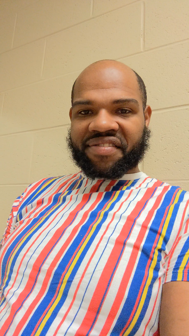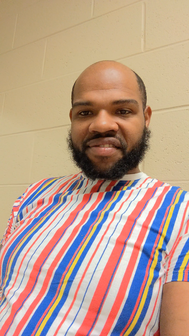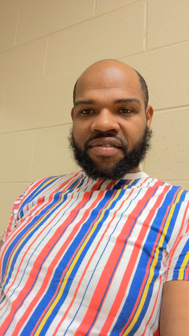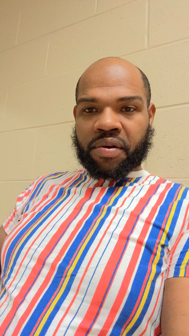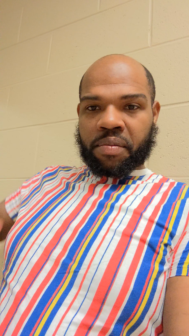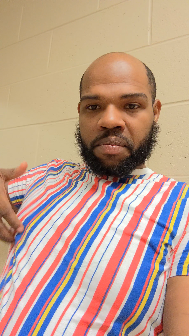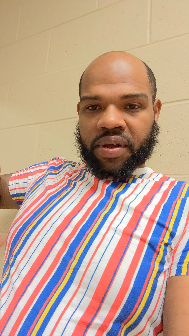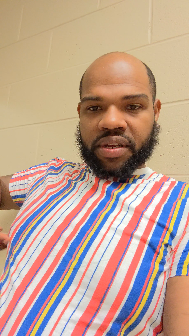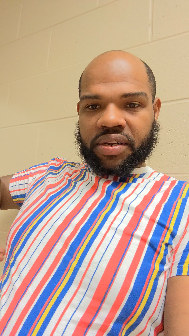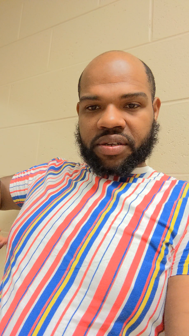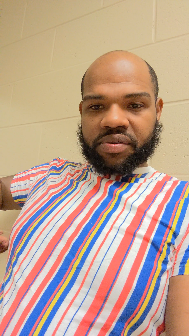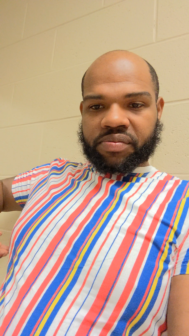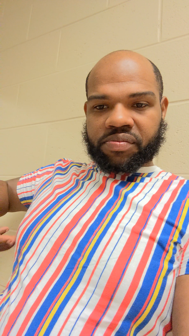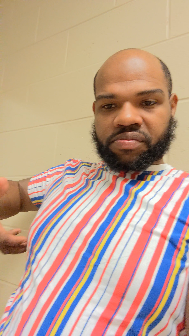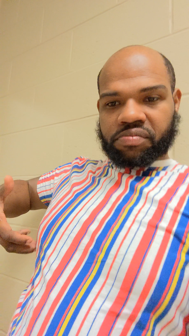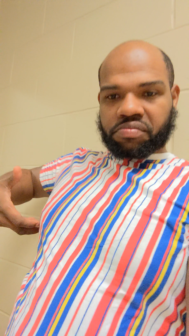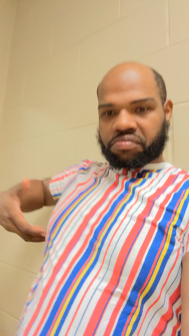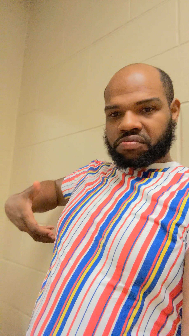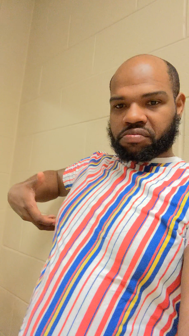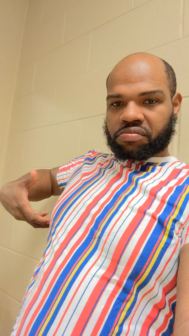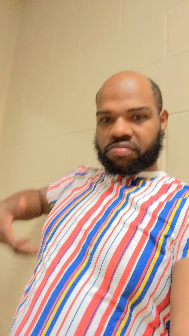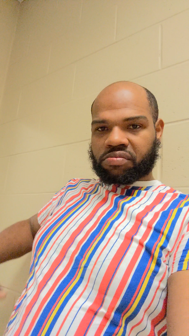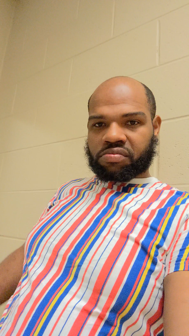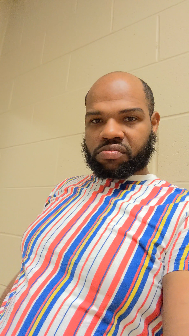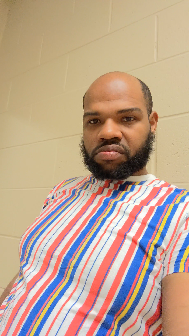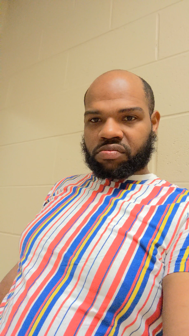monkey